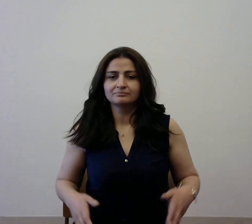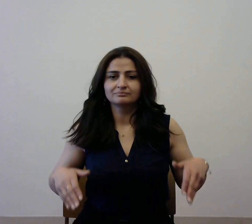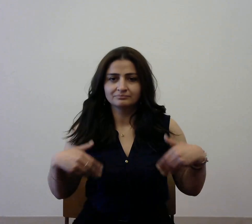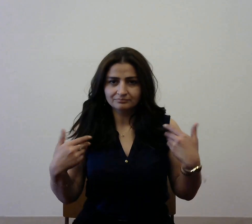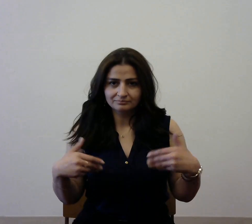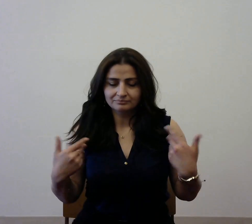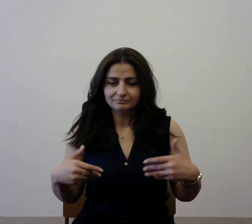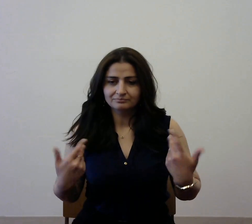salam